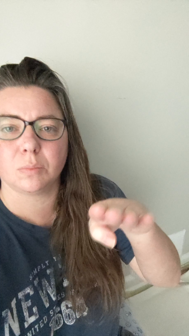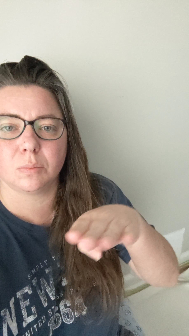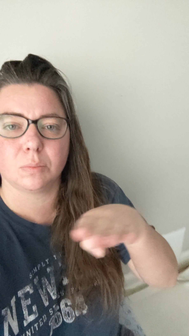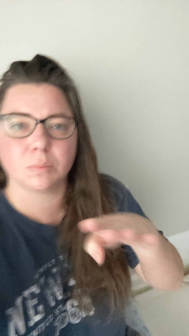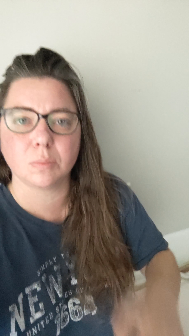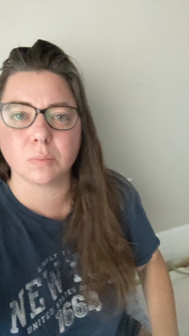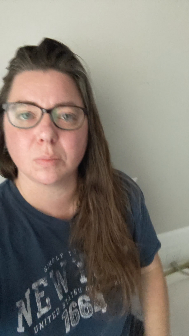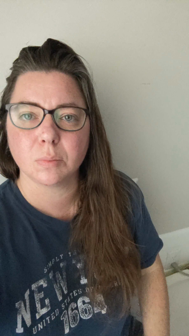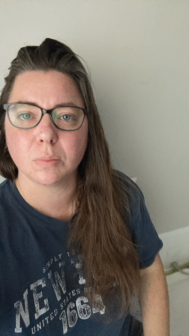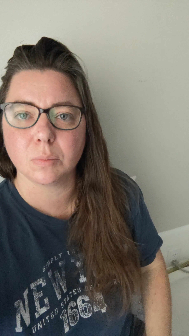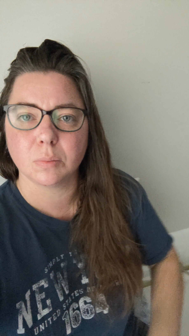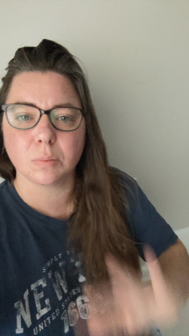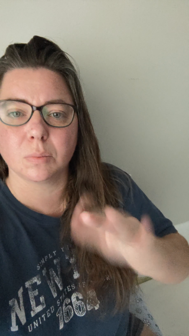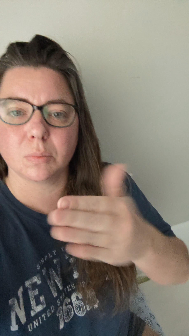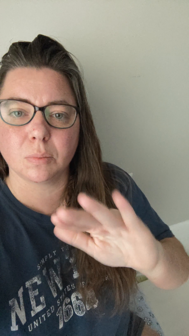cook